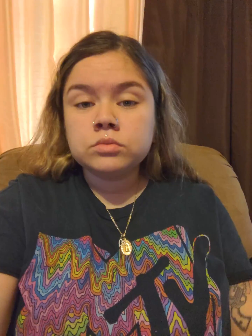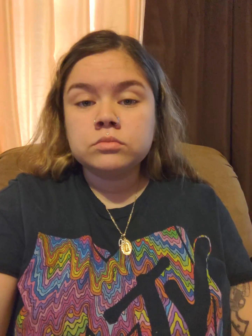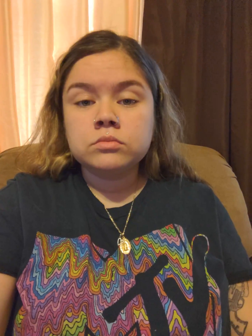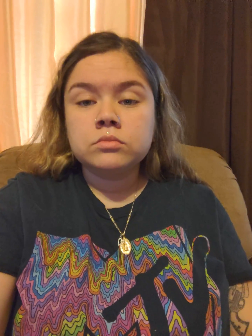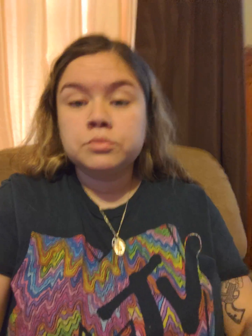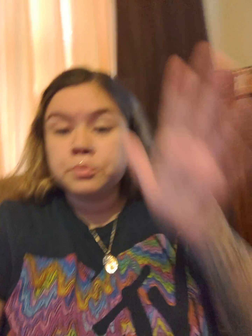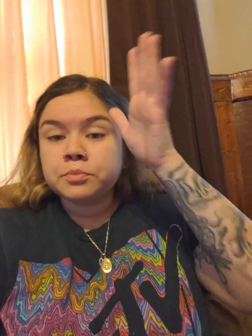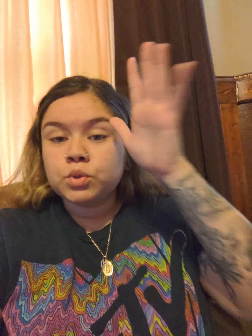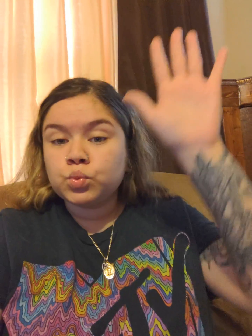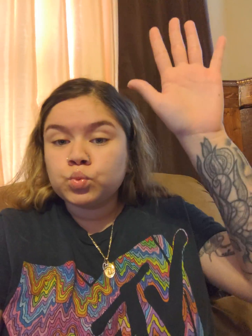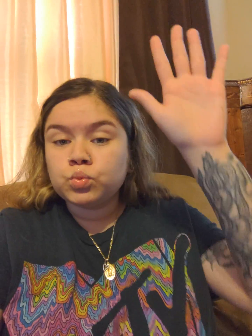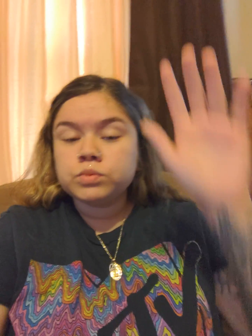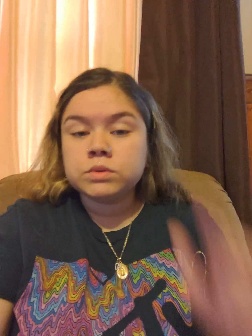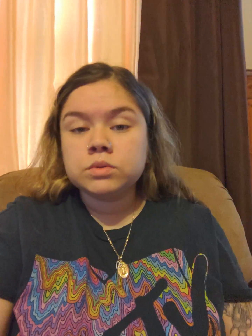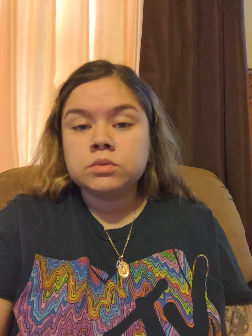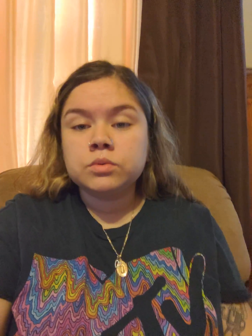moose